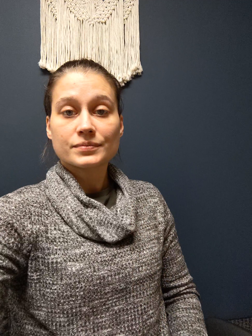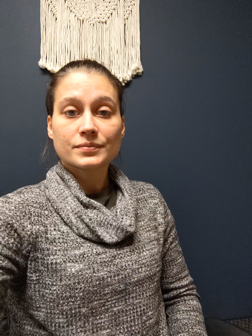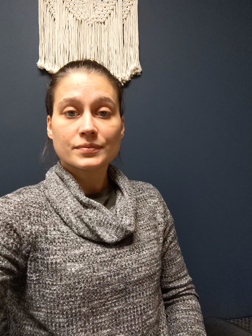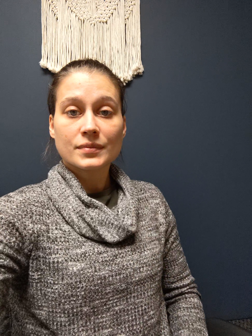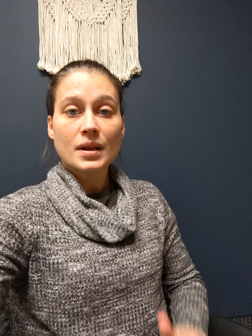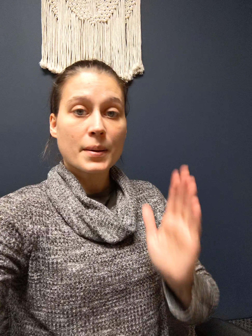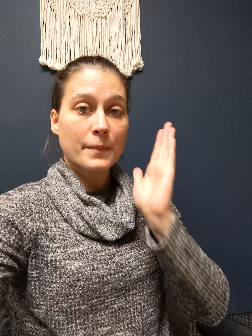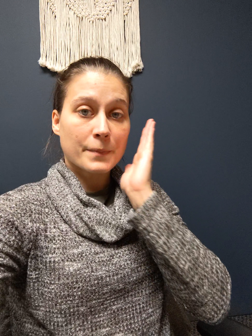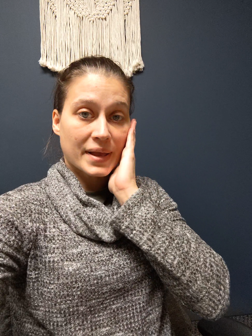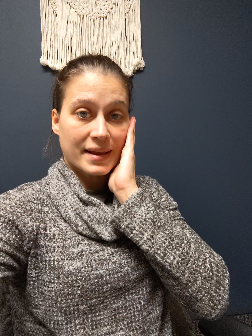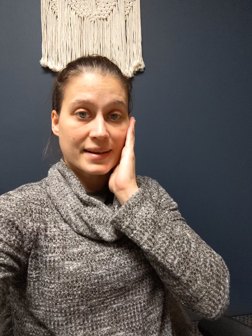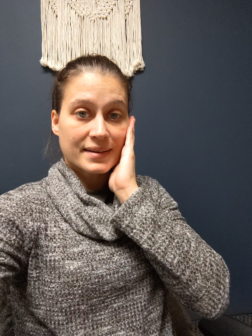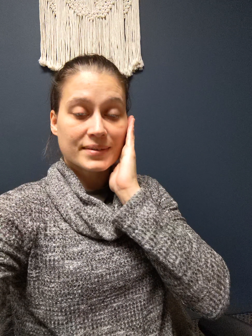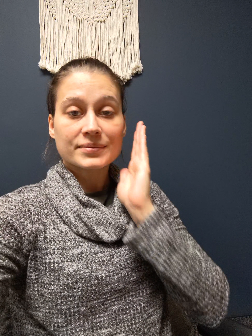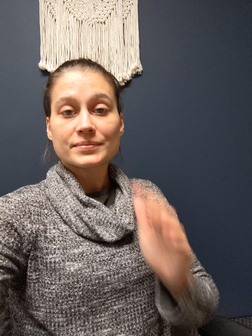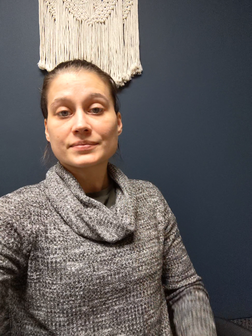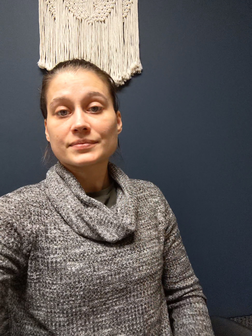bed